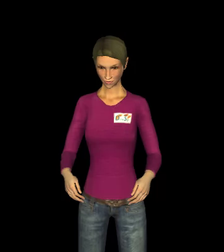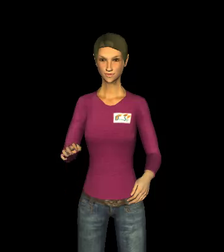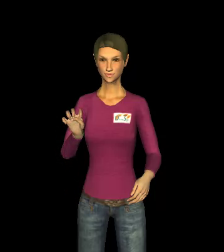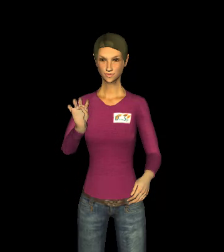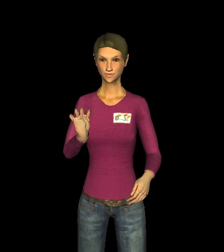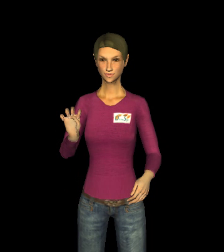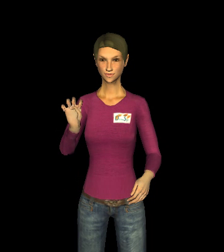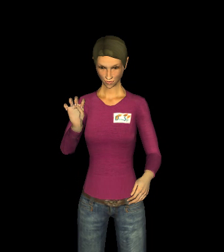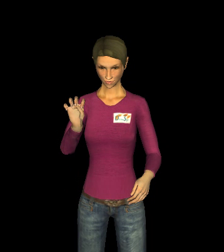أوروبا